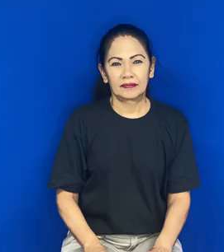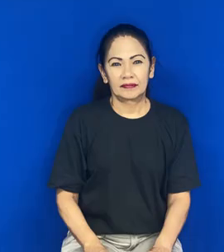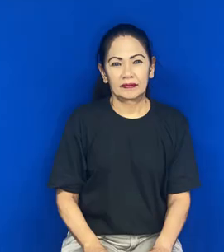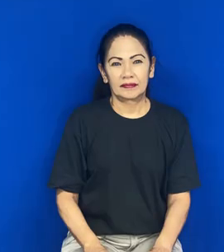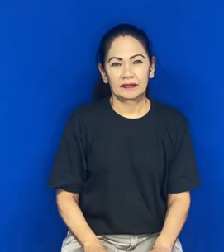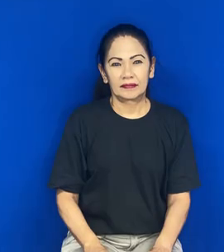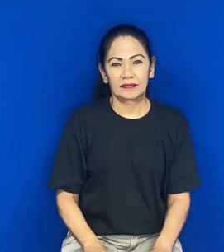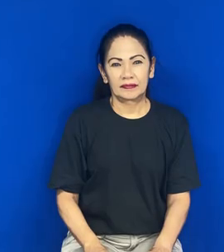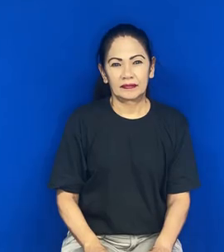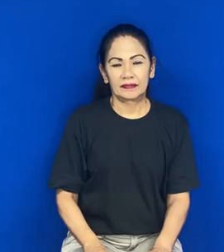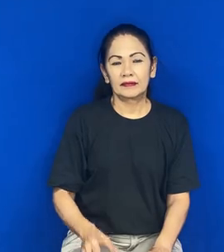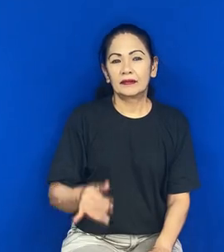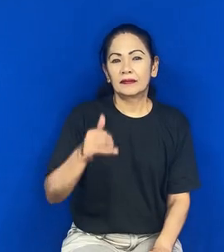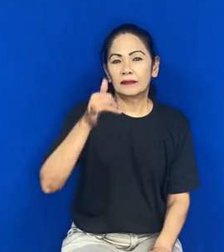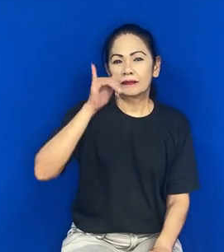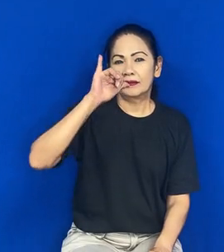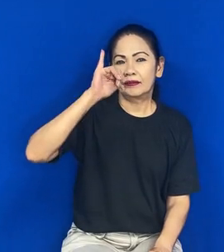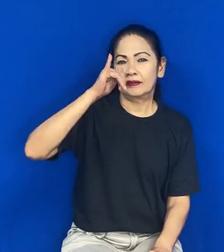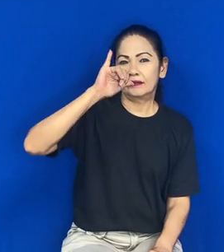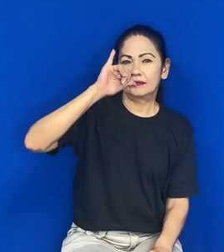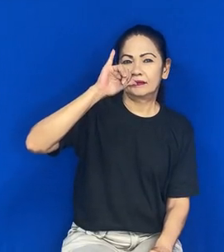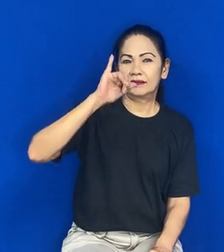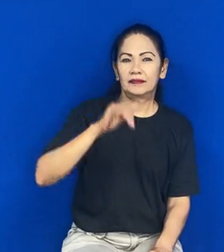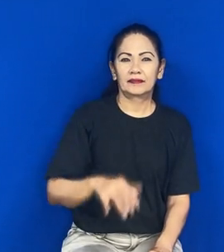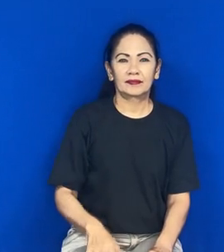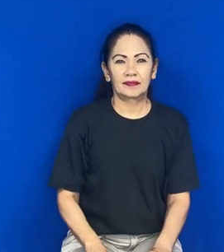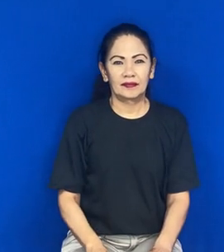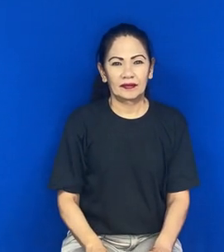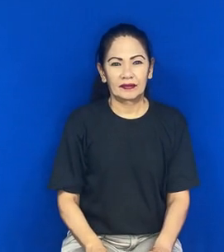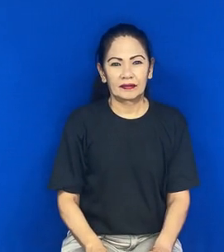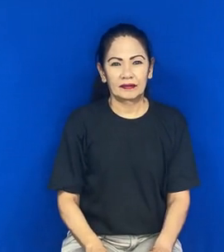beer